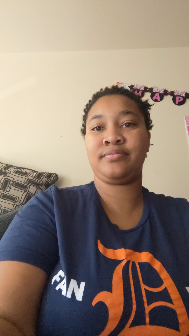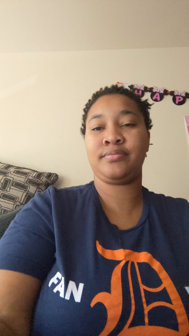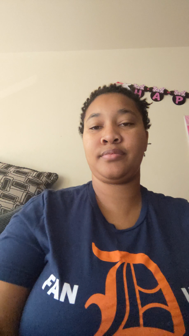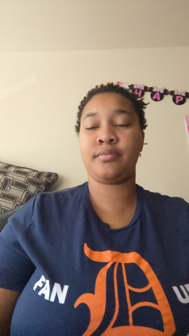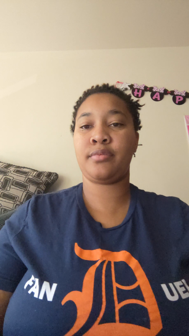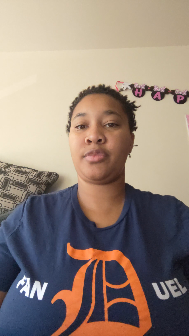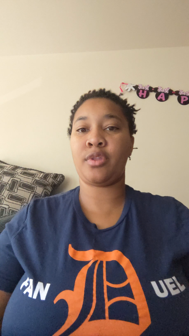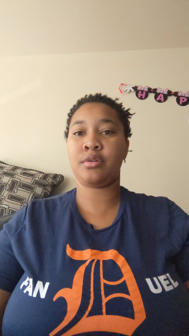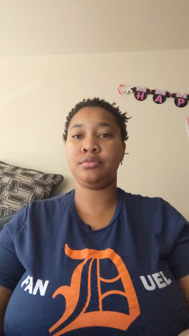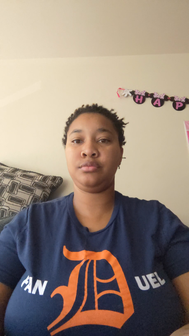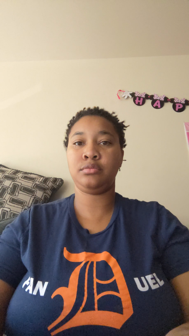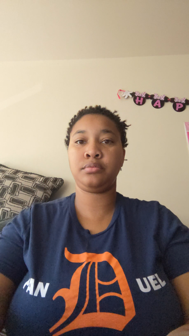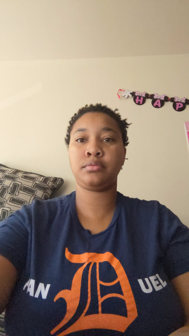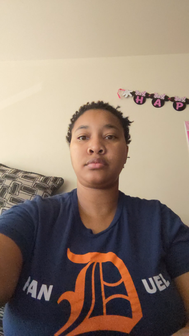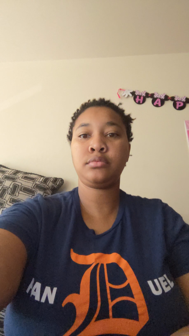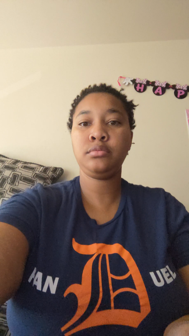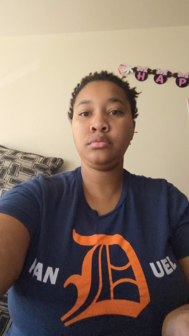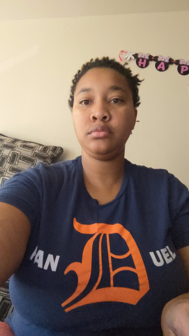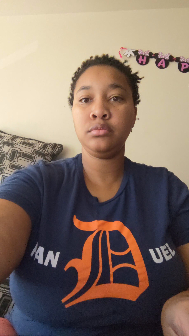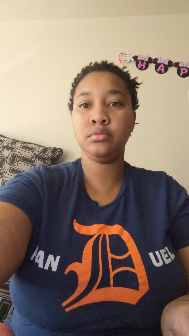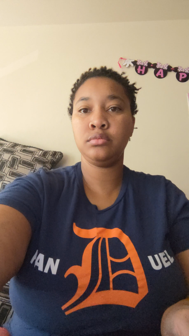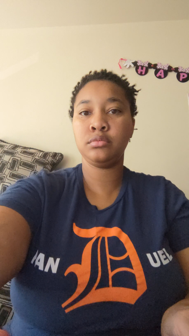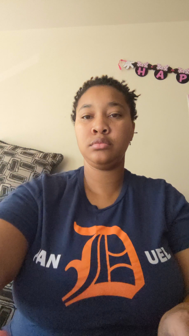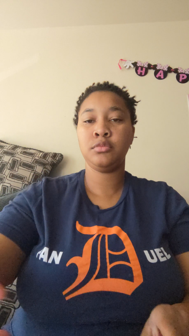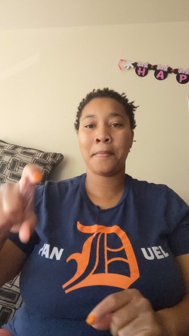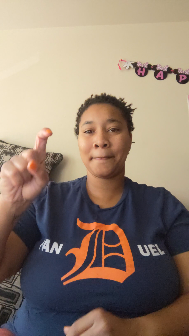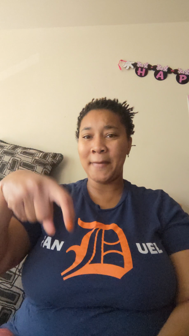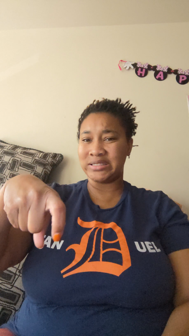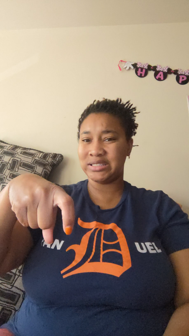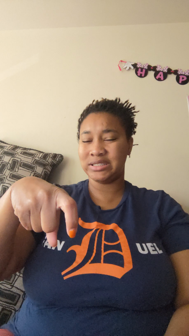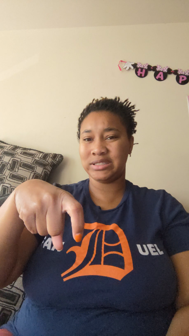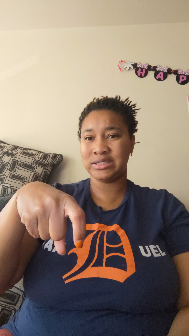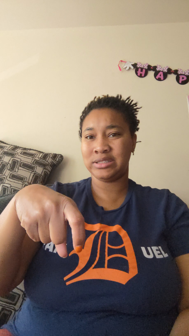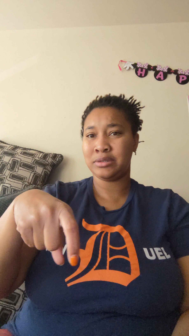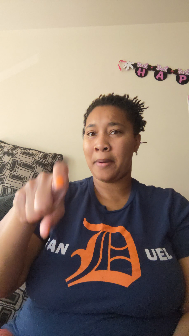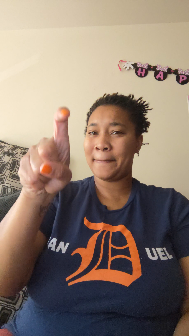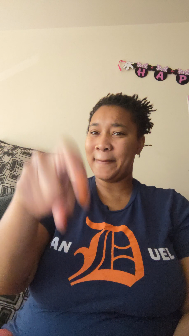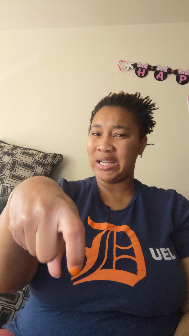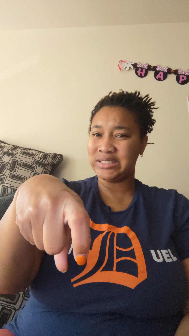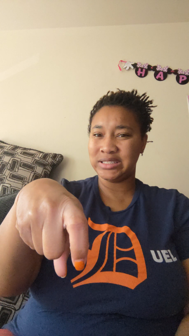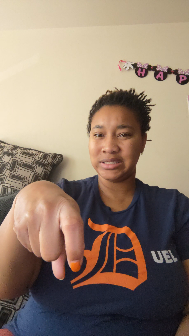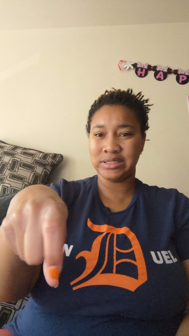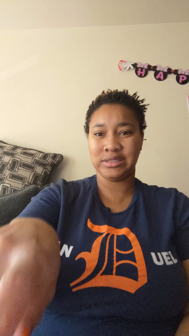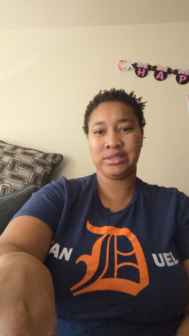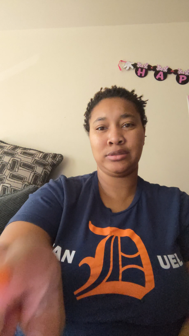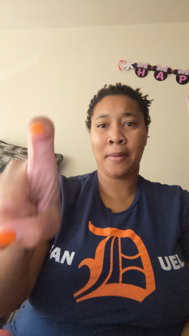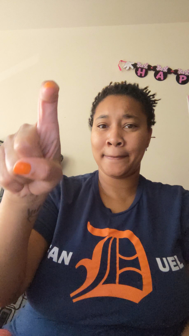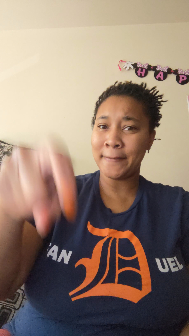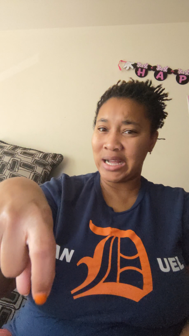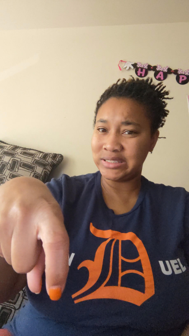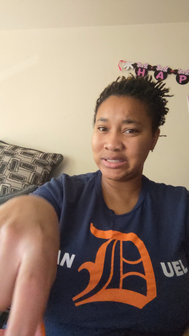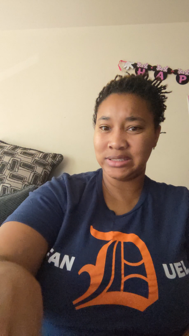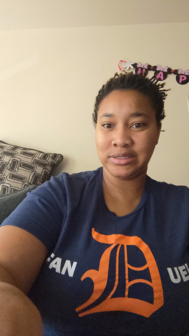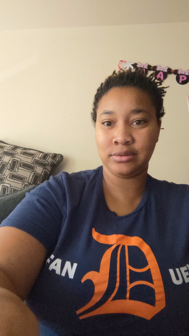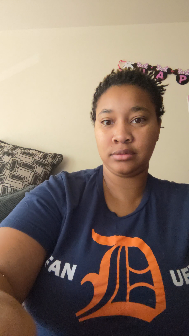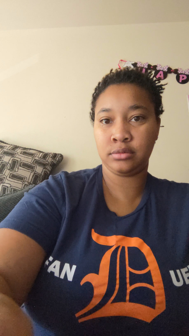must